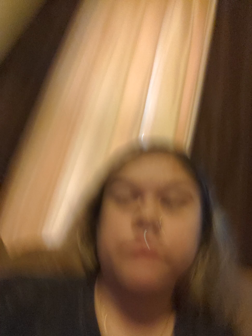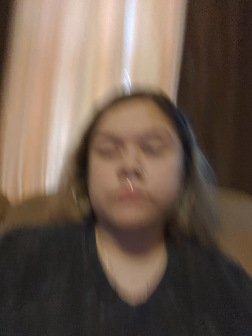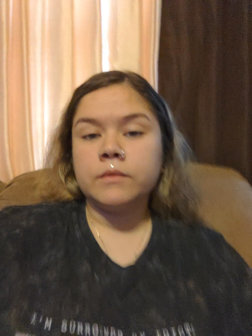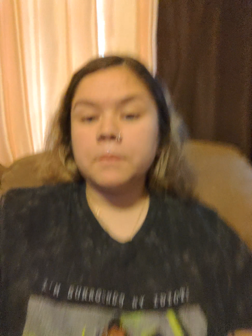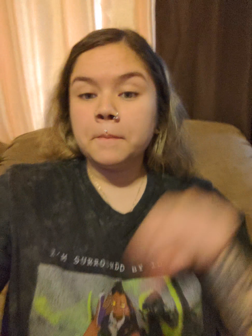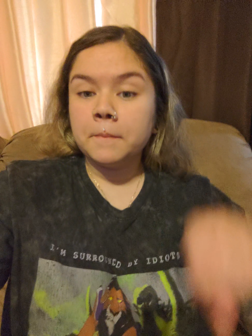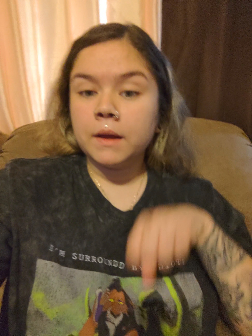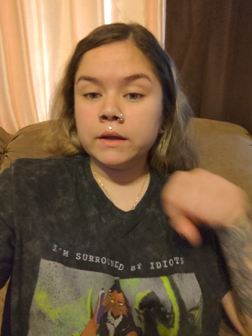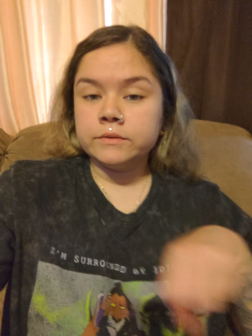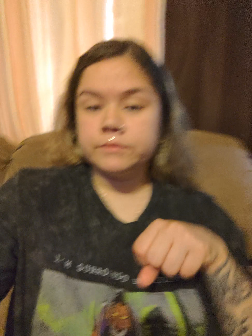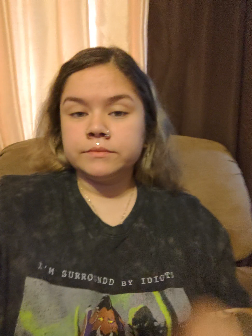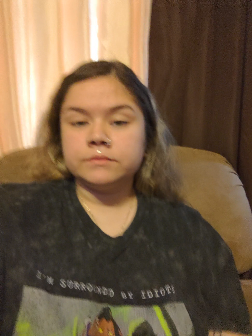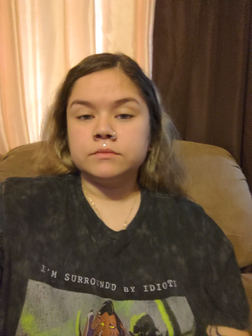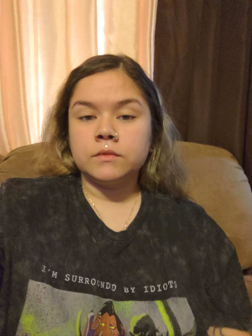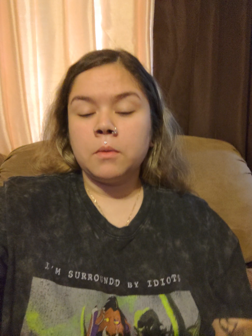bicycle